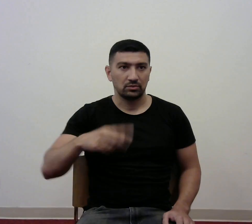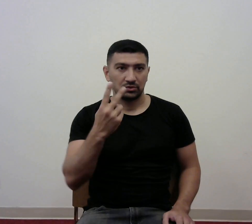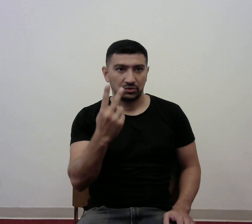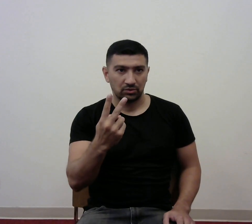2